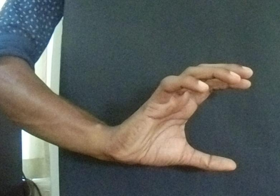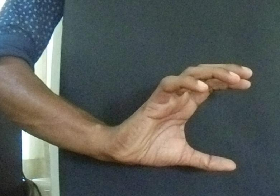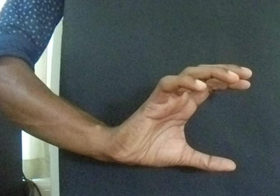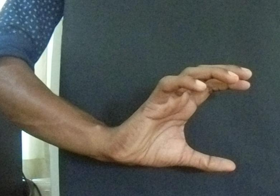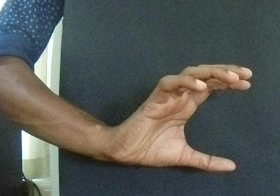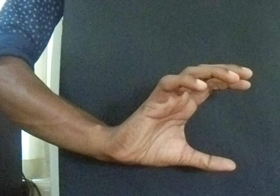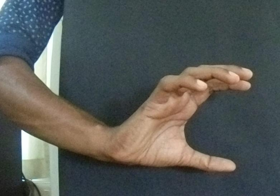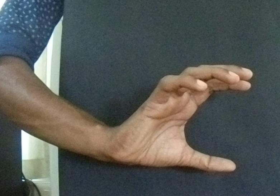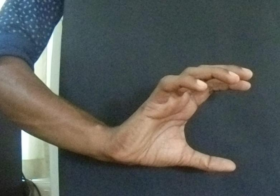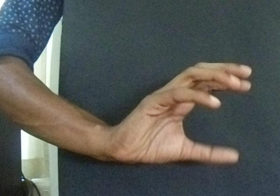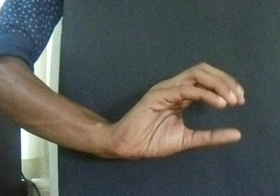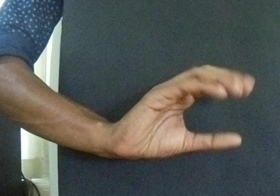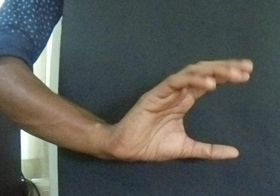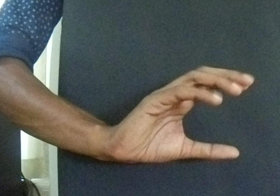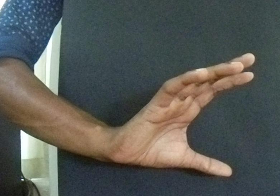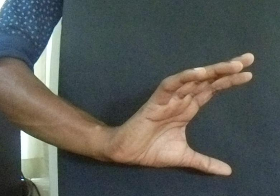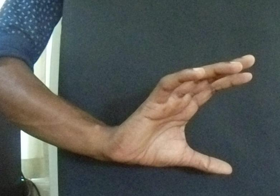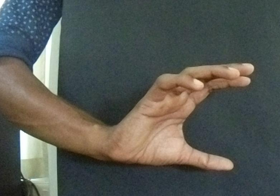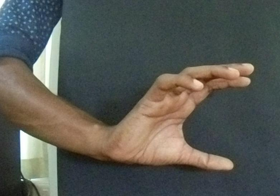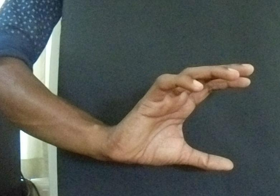pain